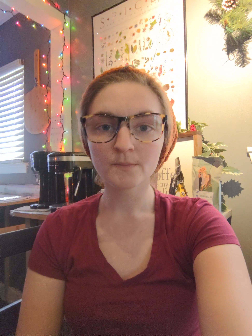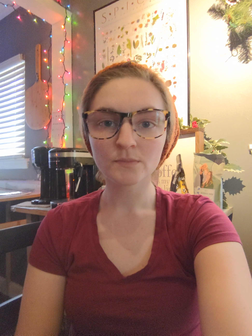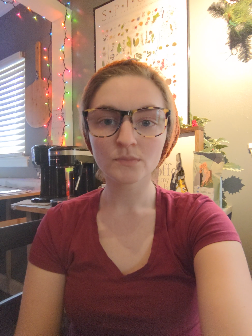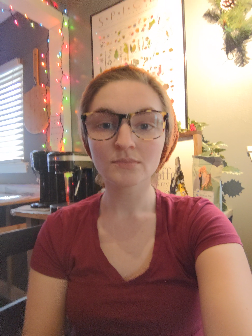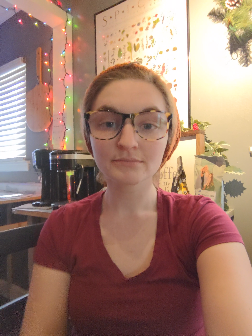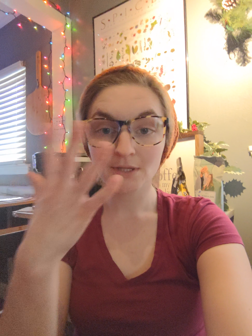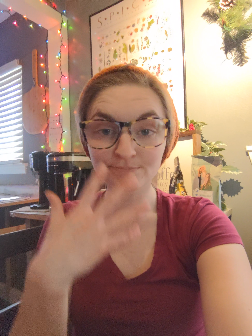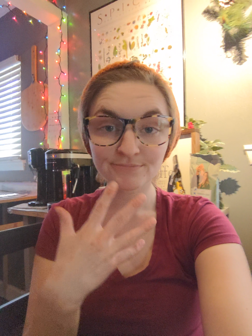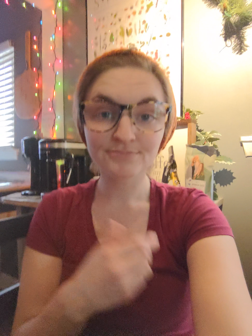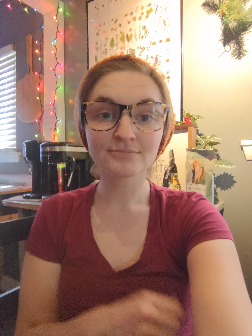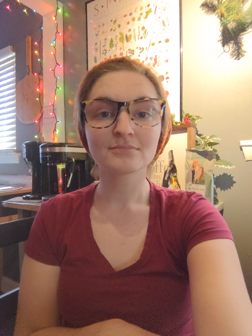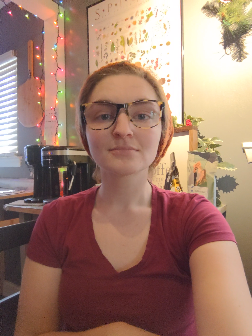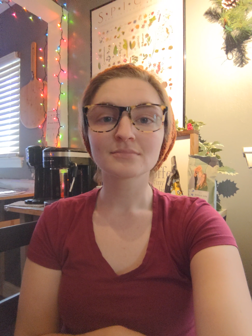sad